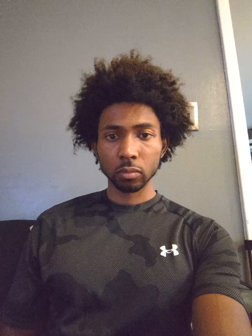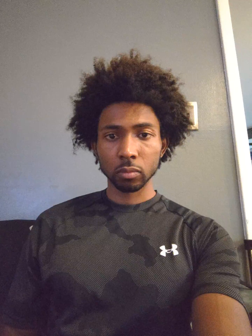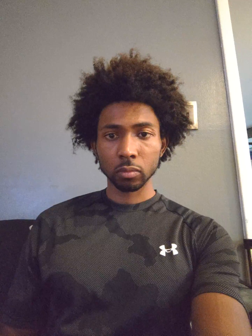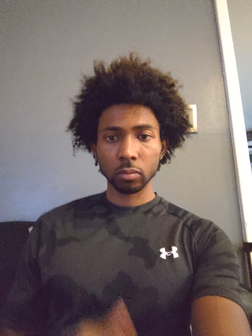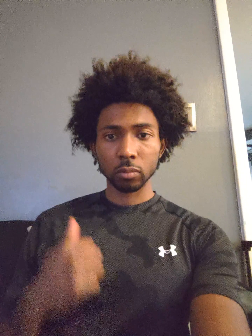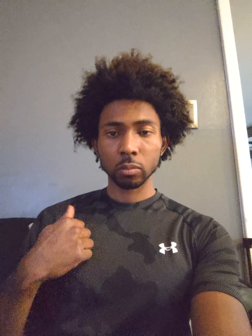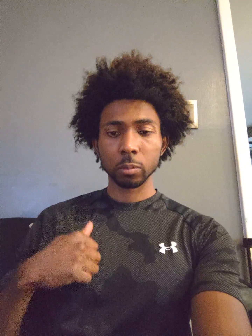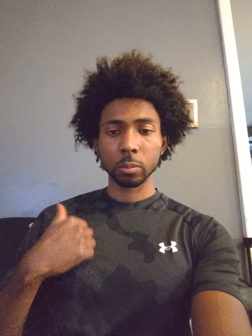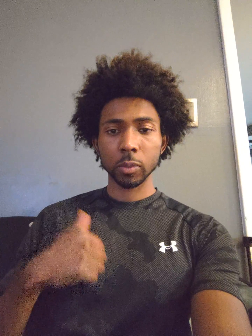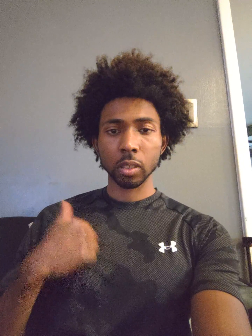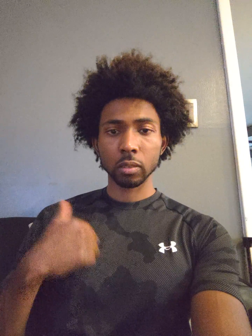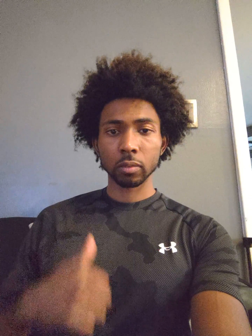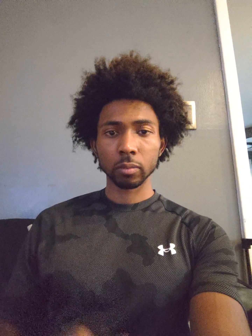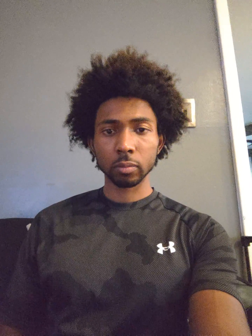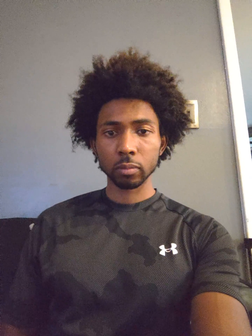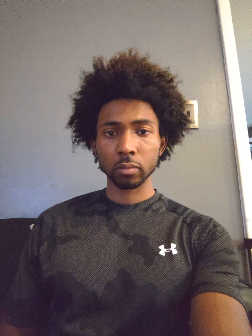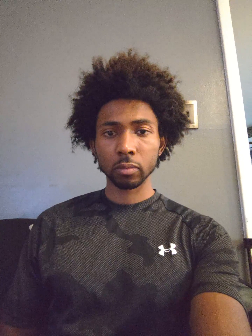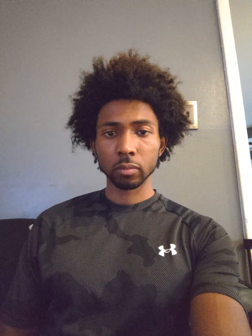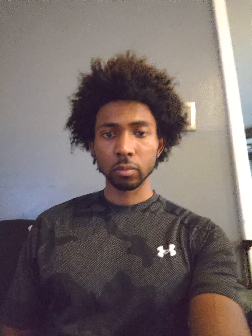bathtub